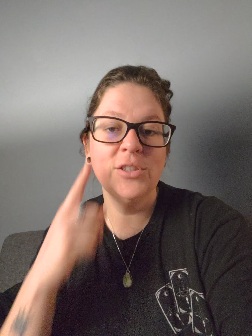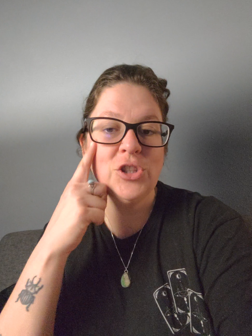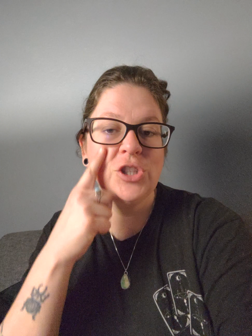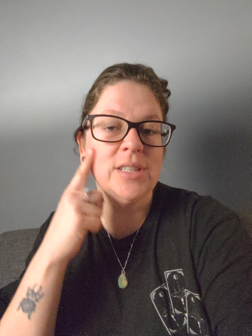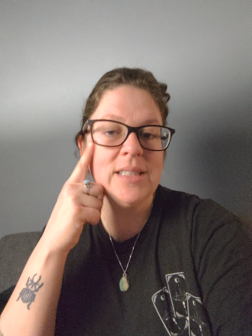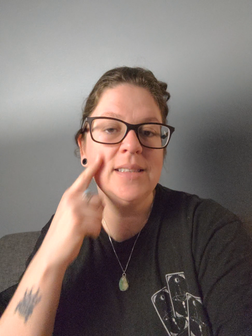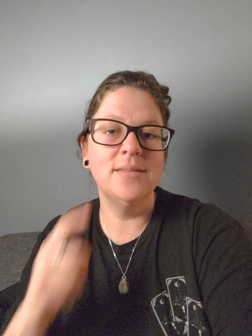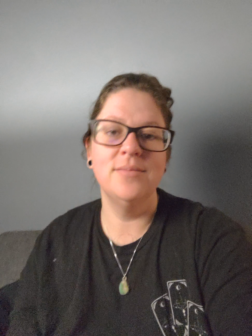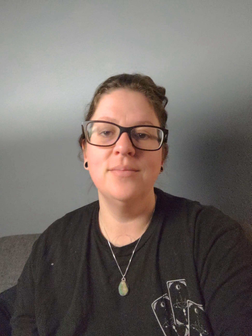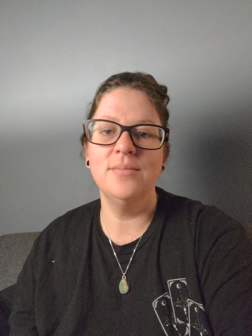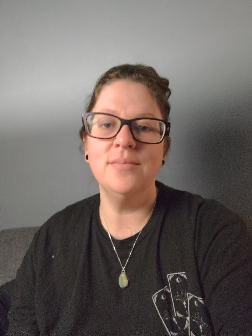cheek